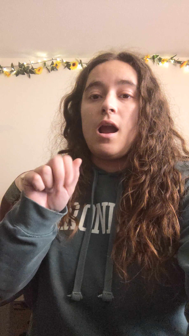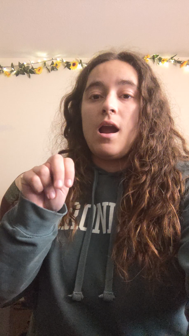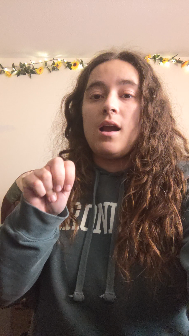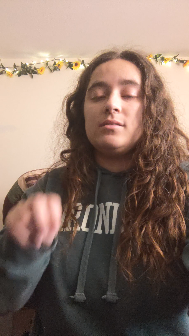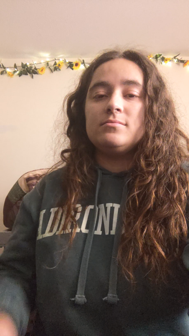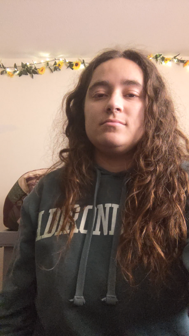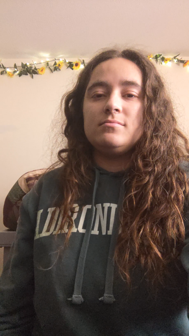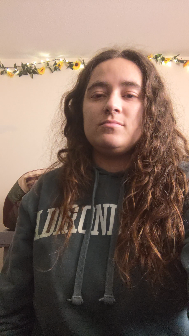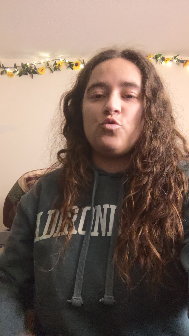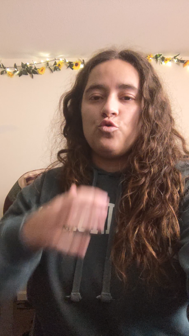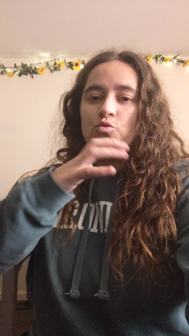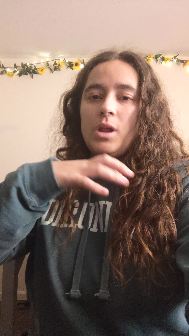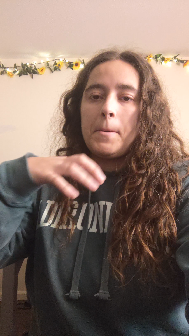grapes